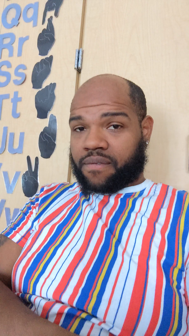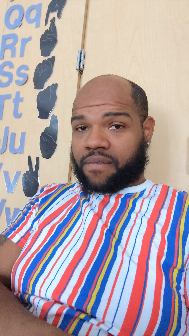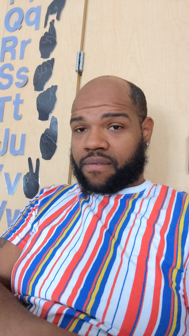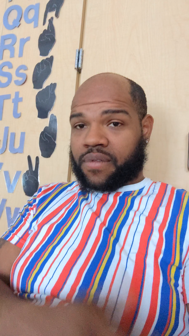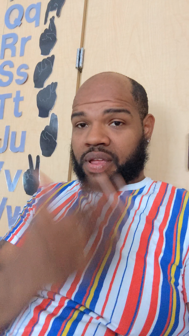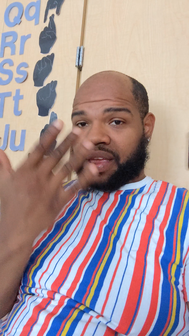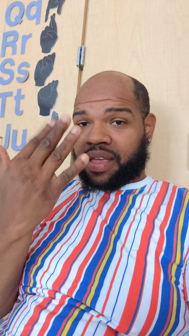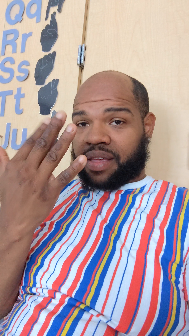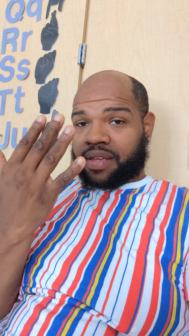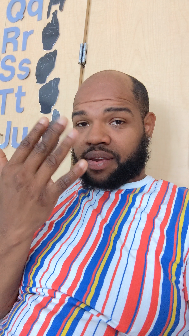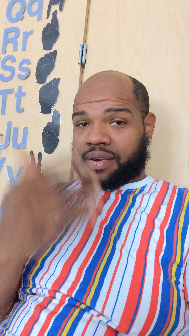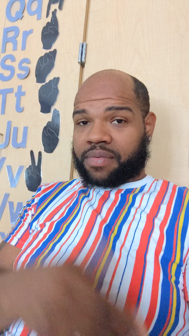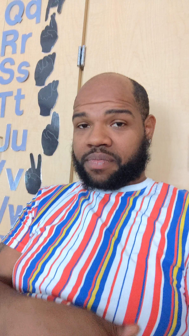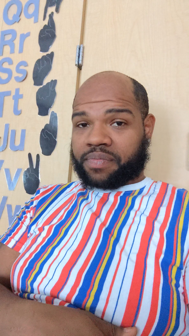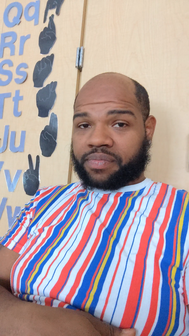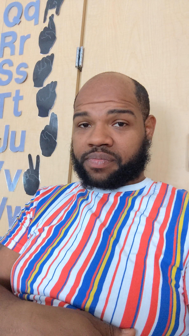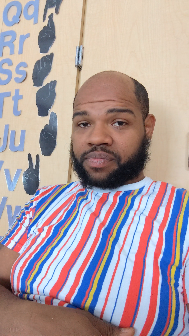hand